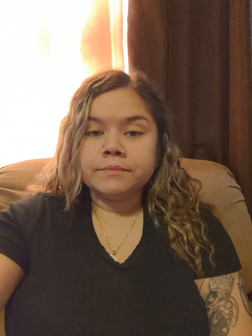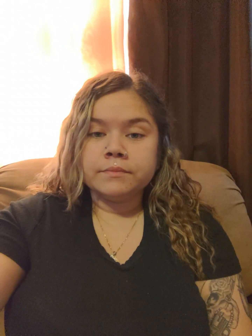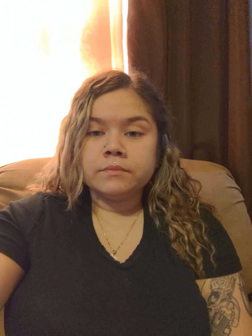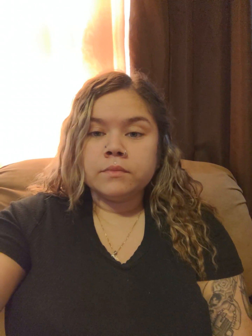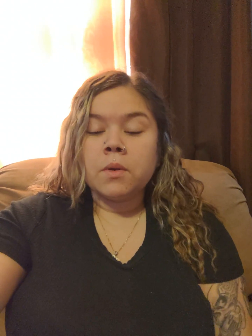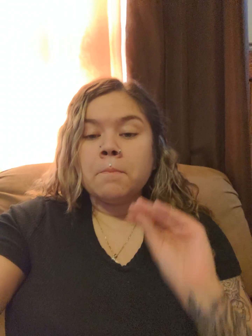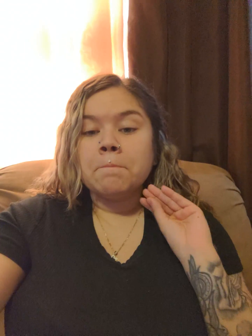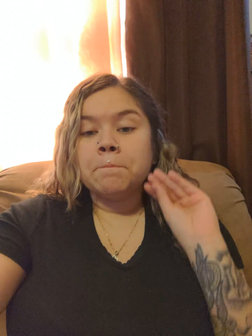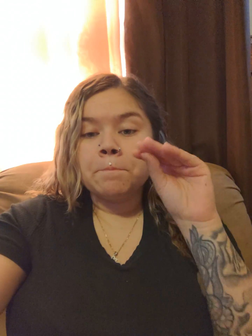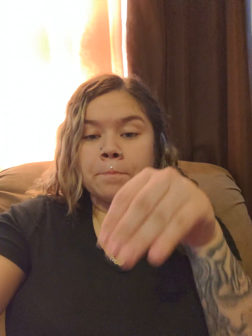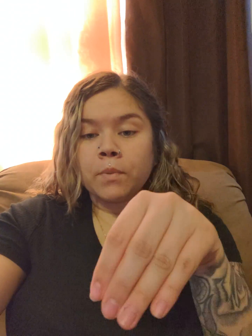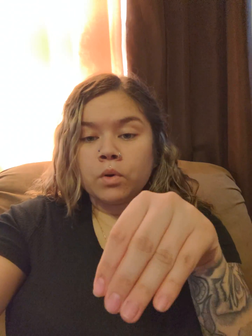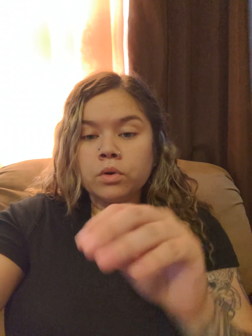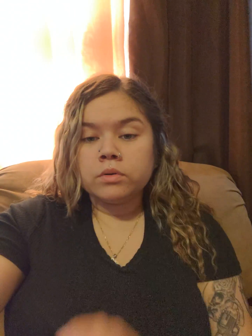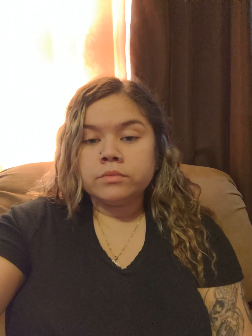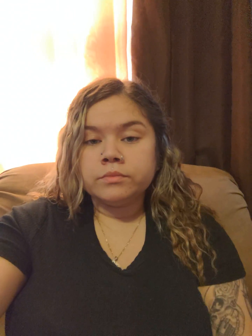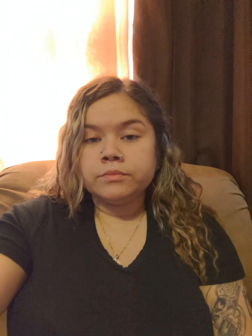put